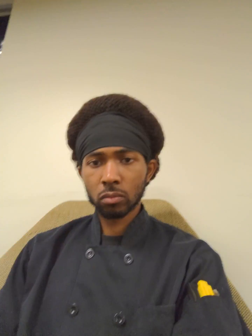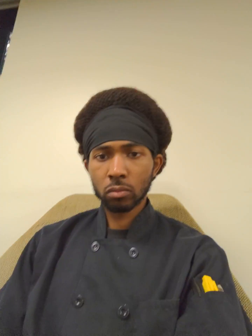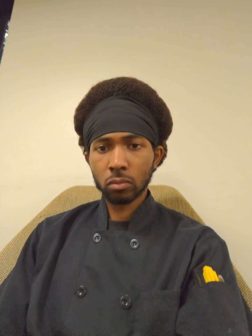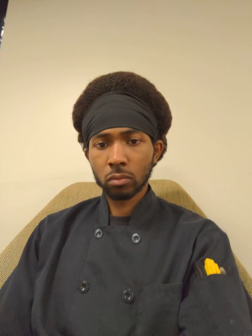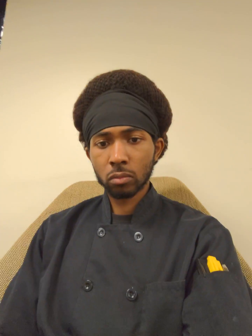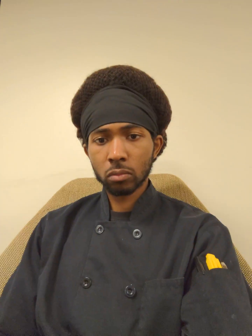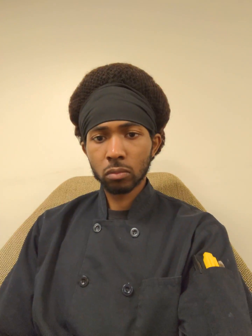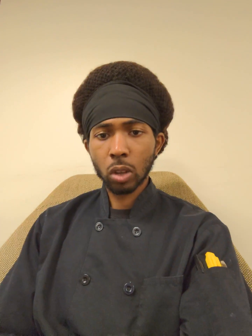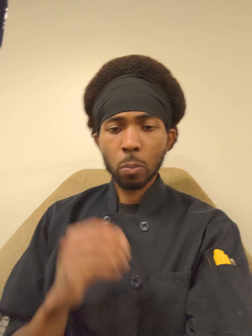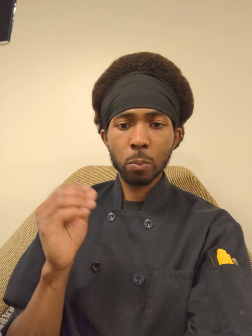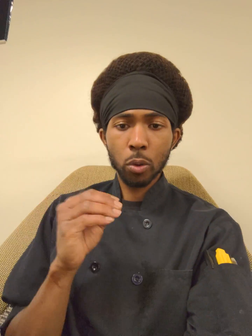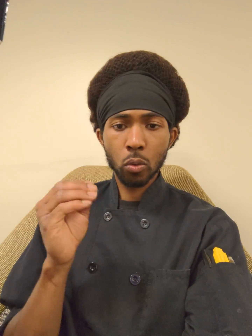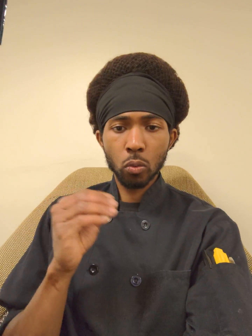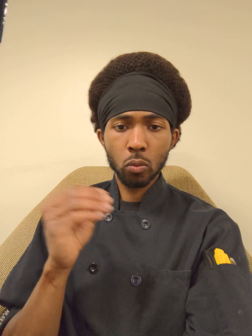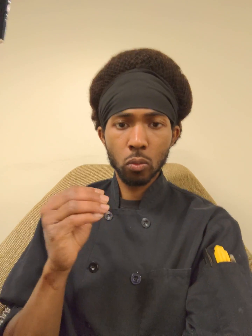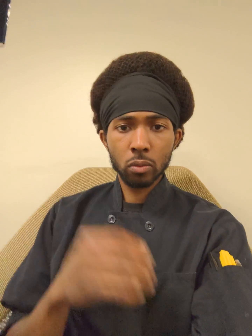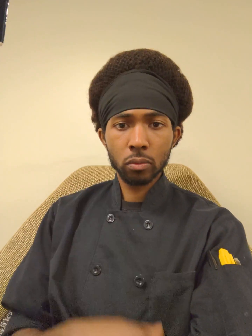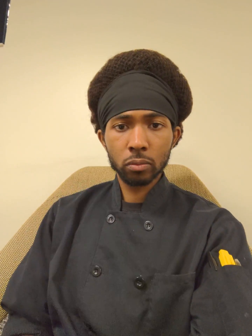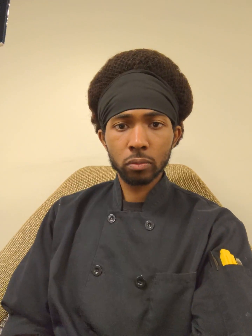more